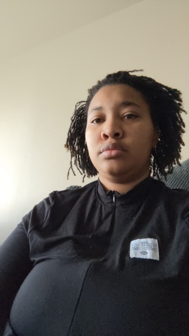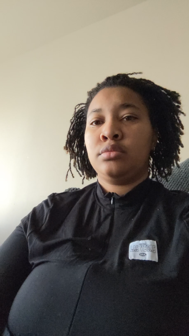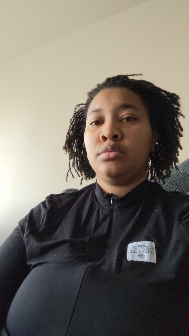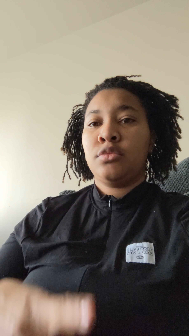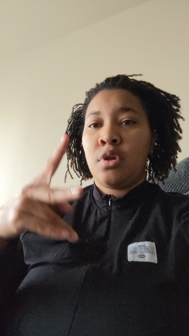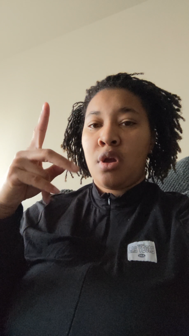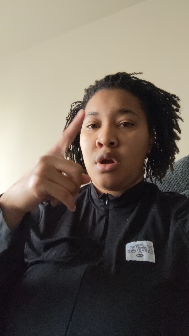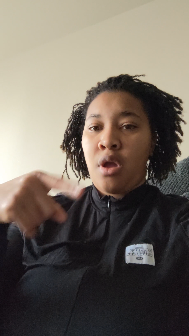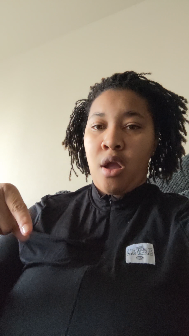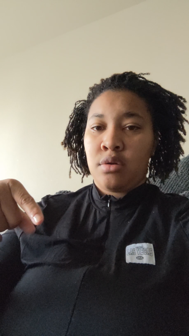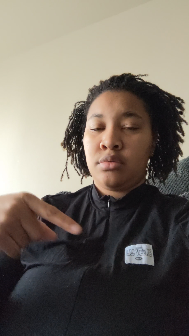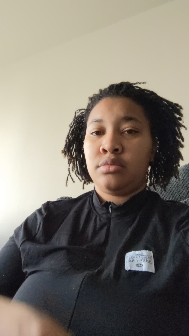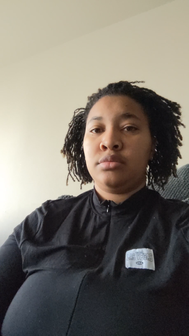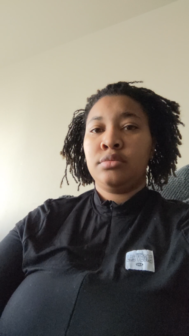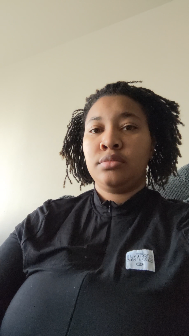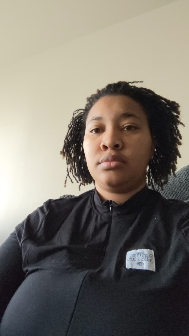cut